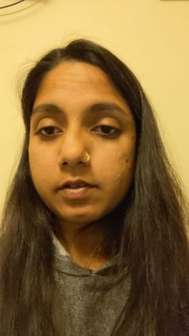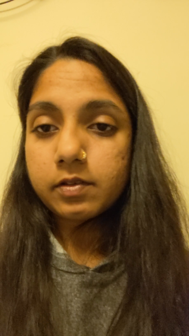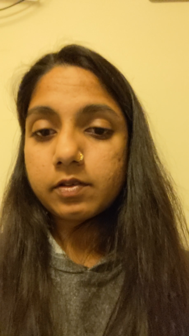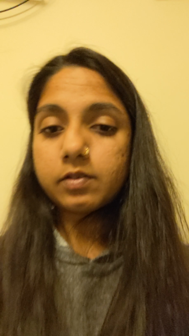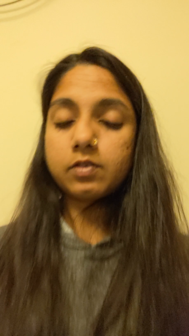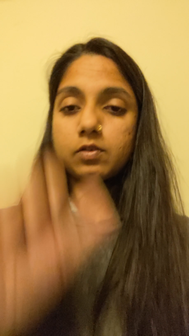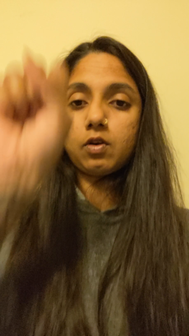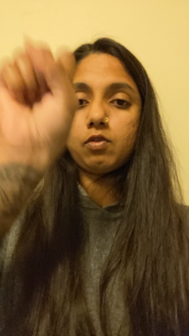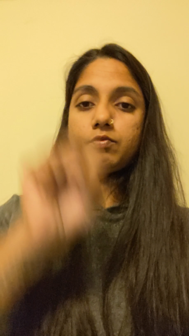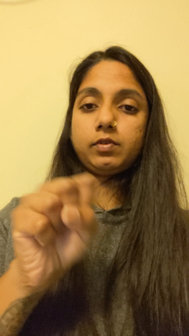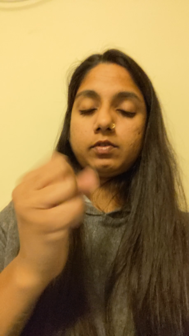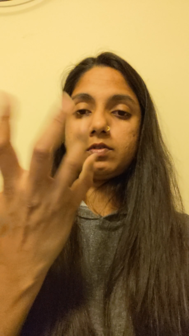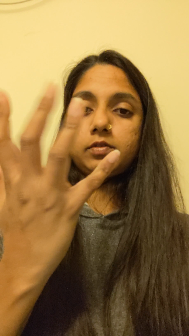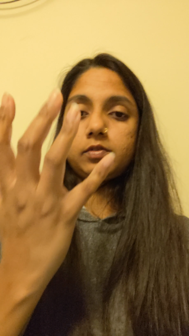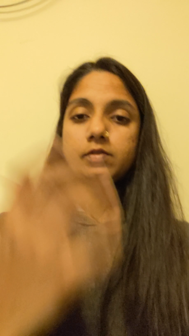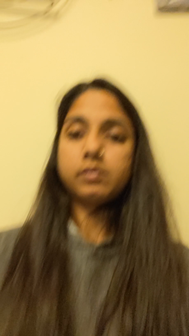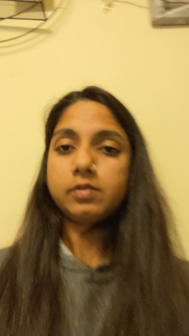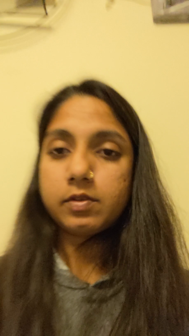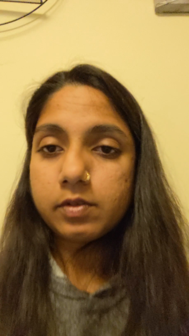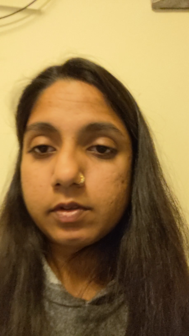gloves